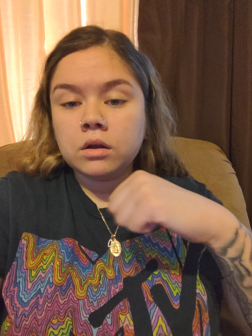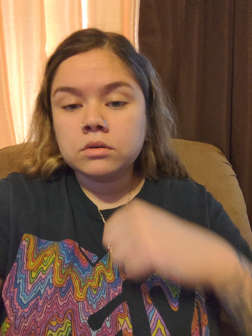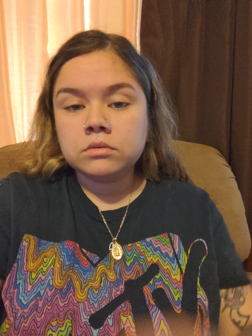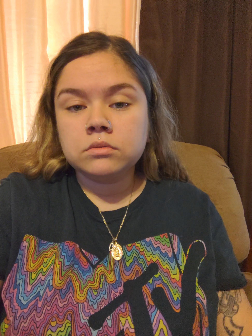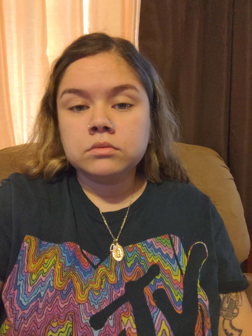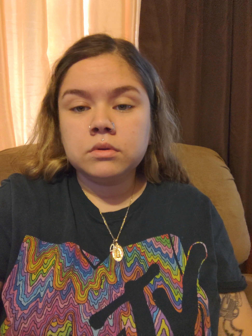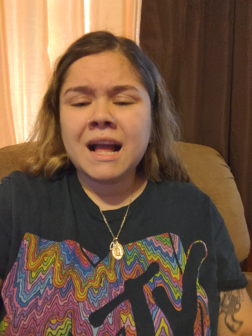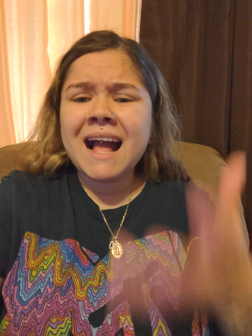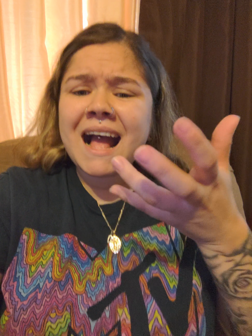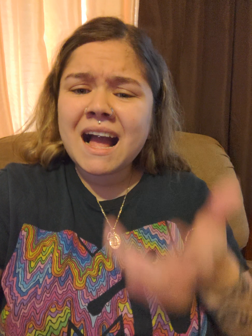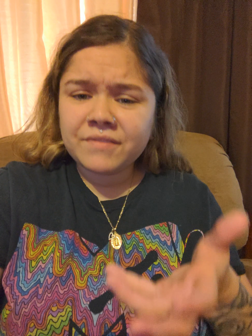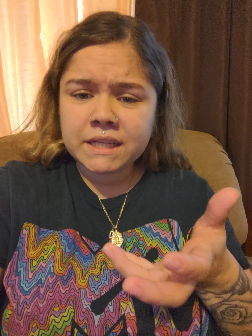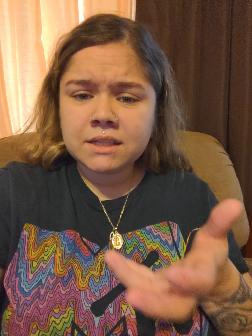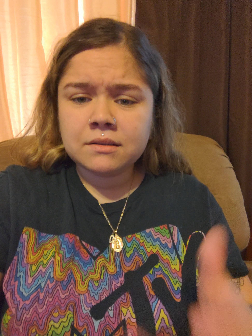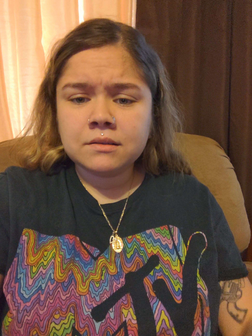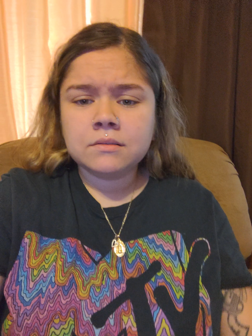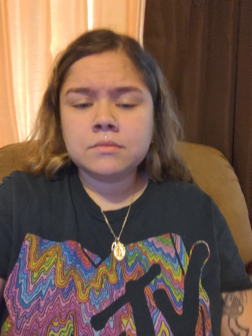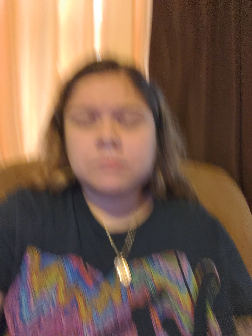heavy